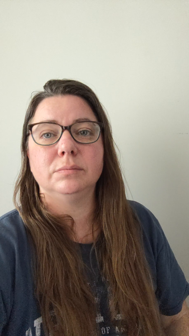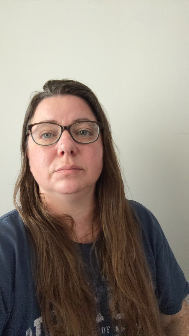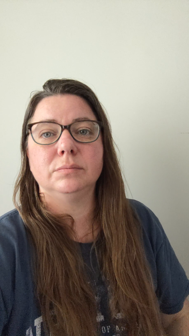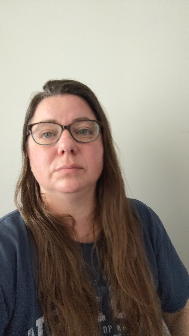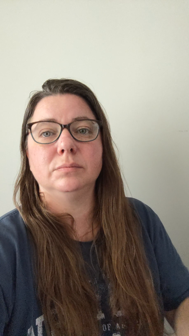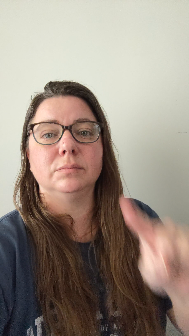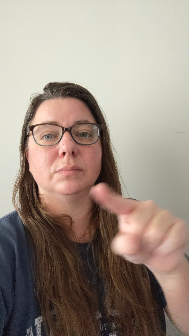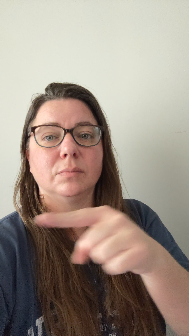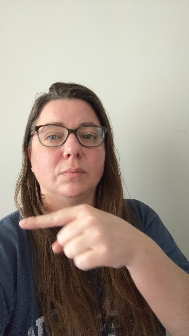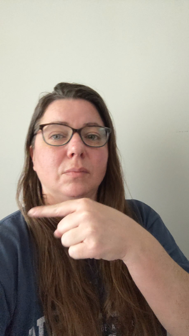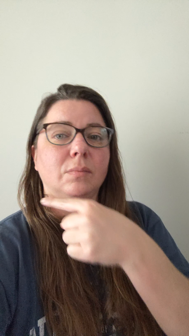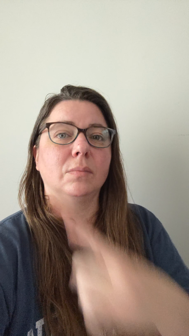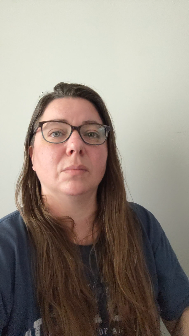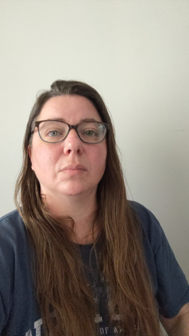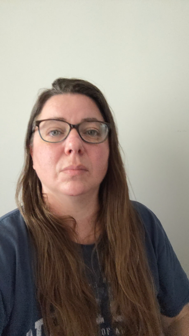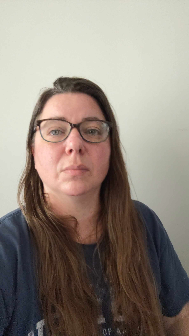long